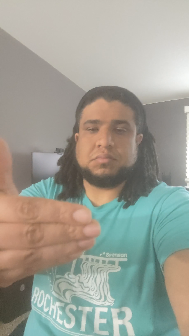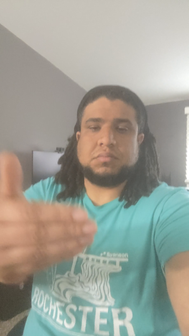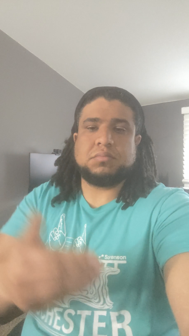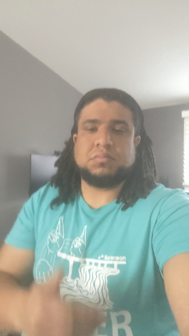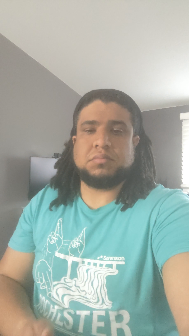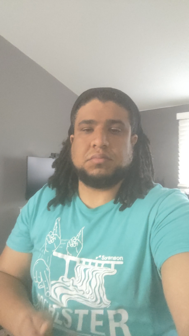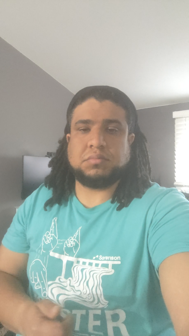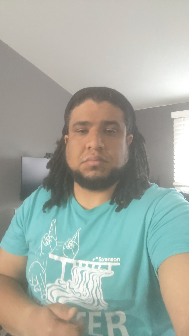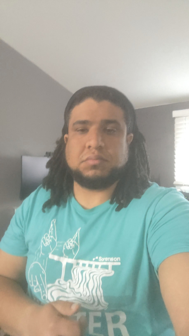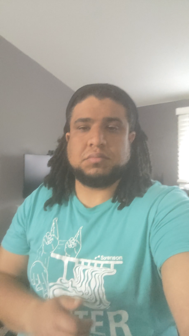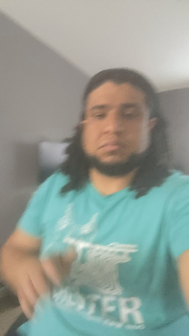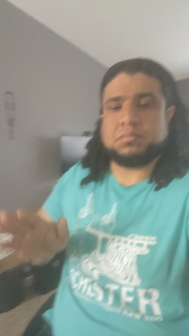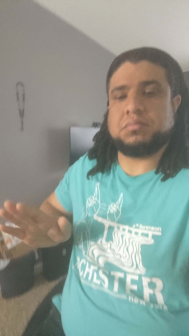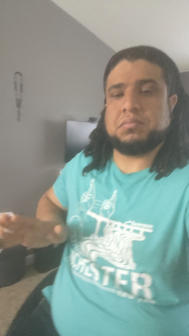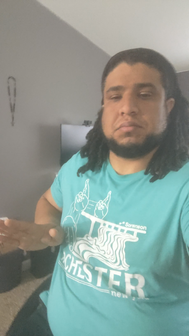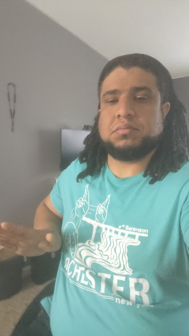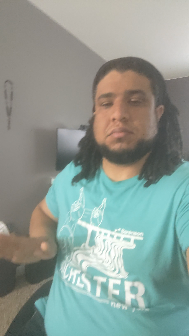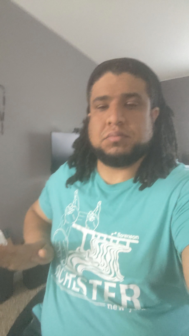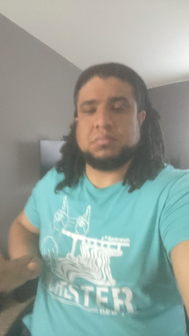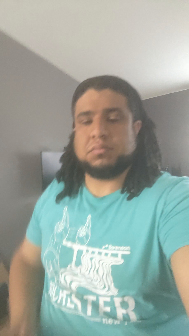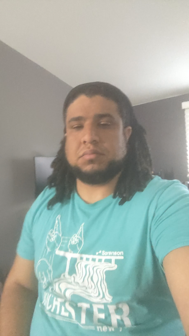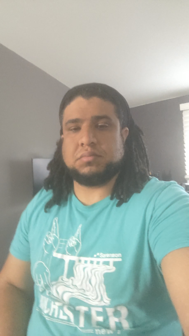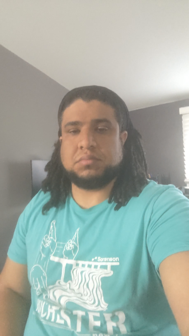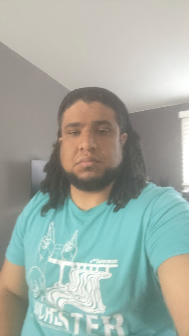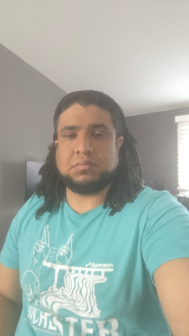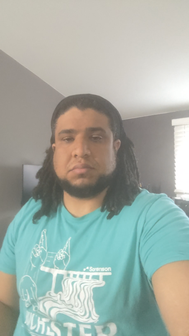penguin